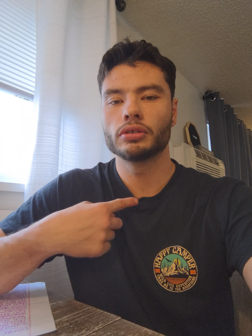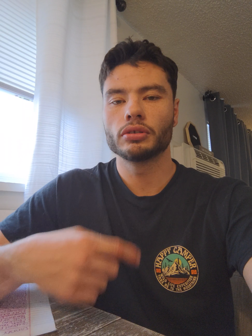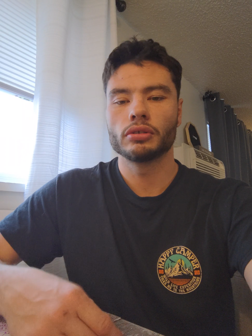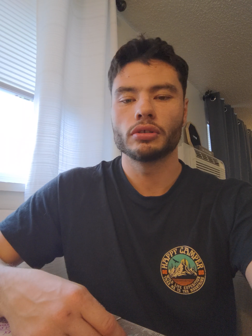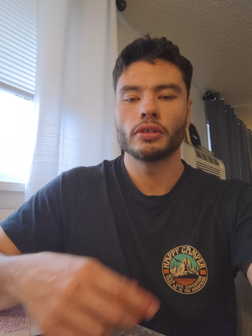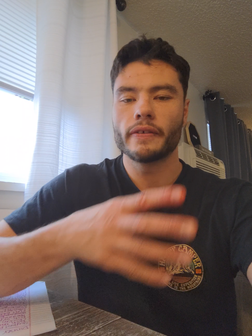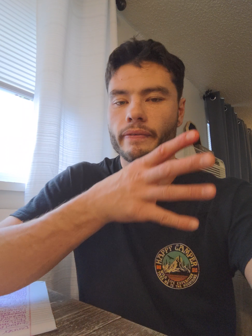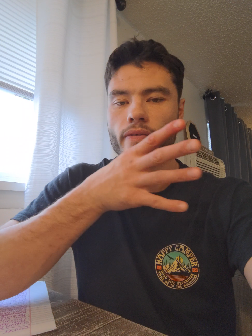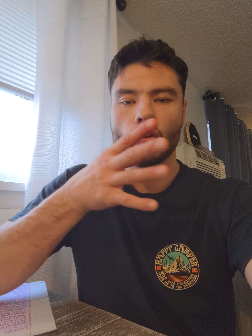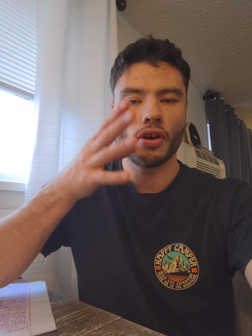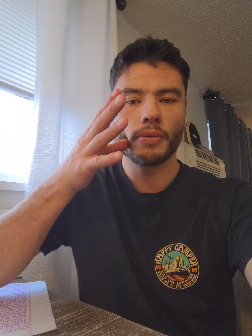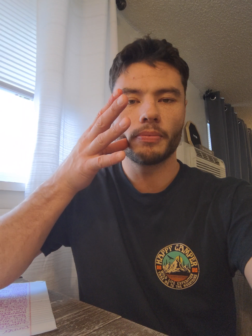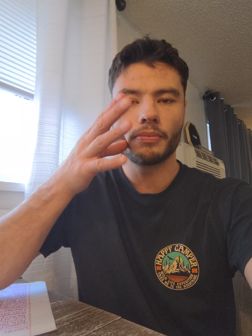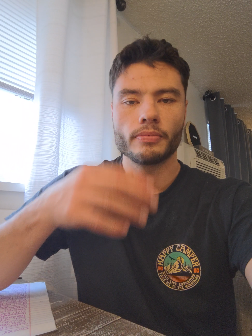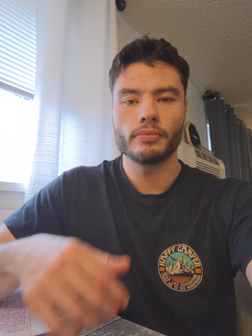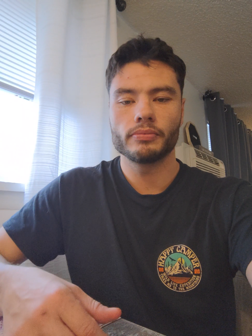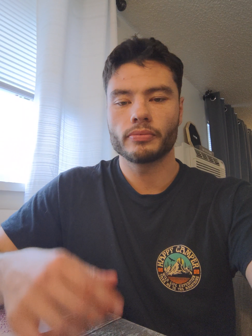farm